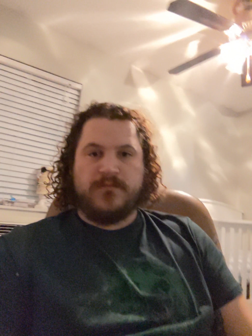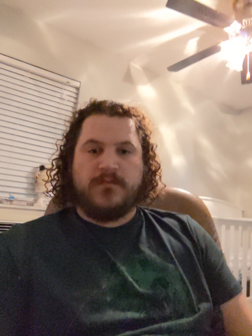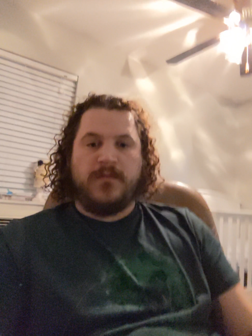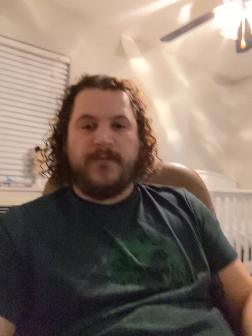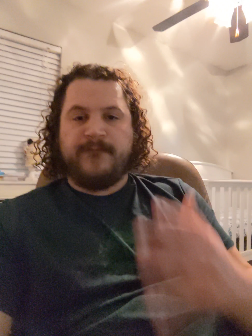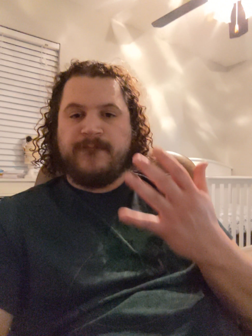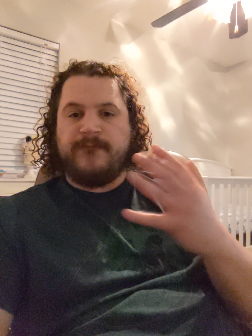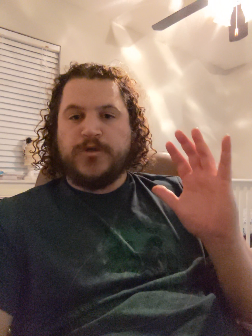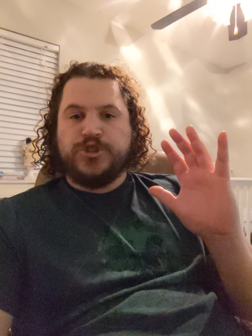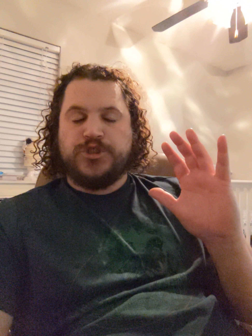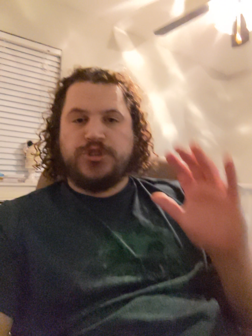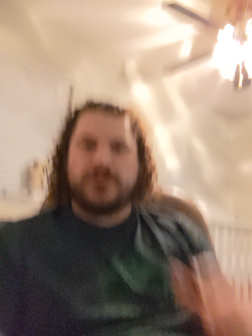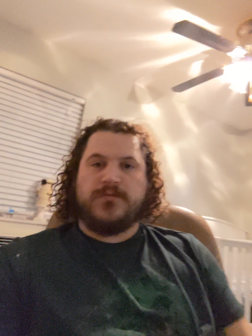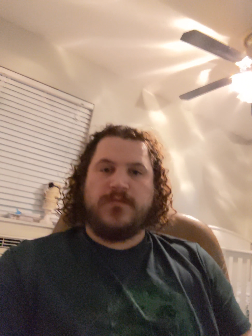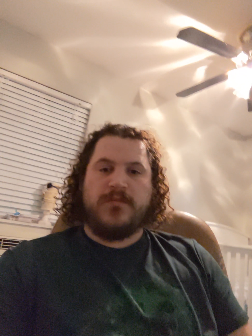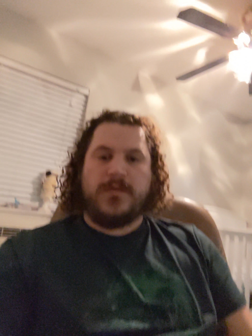finish